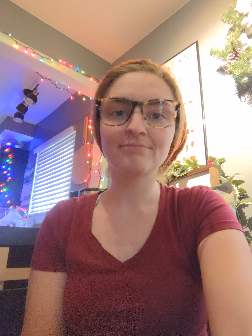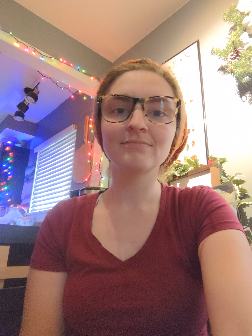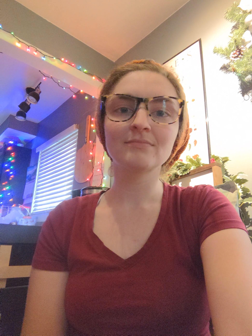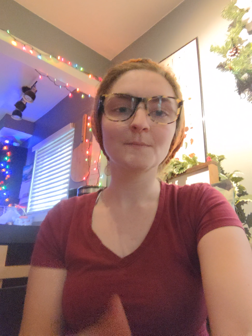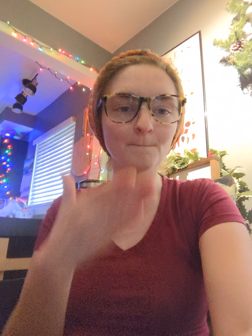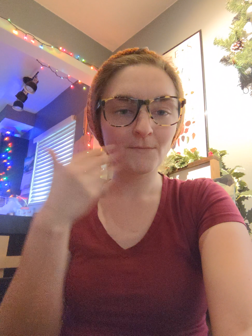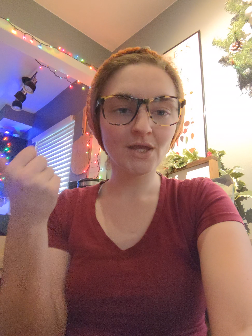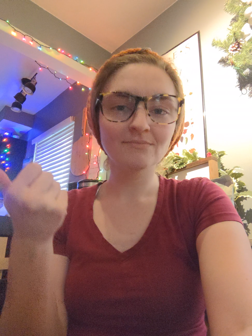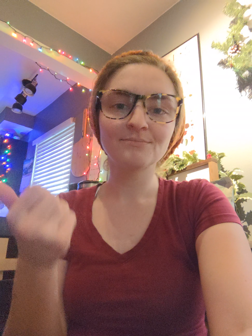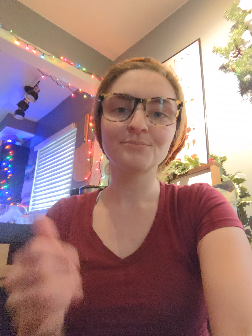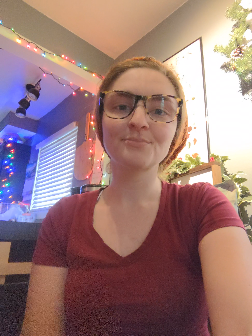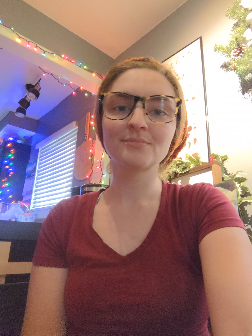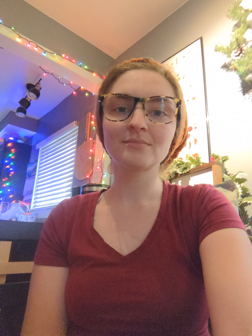better